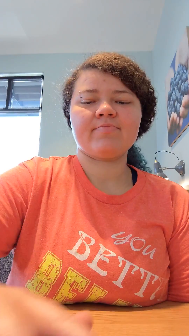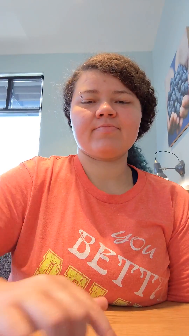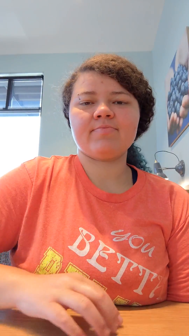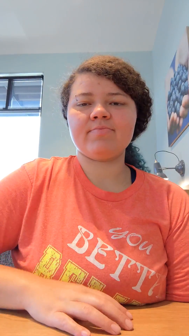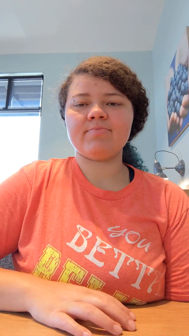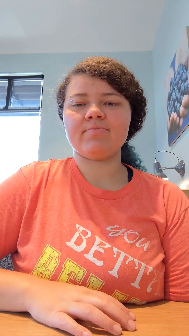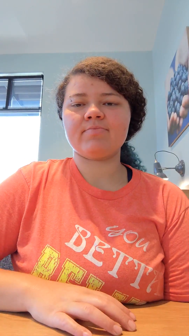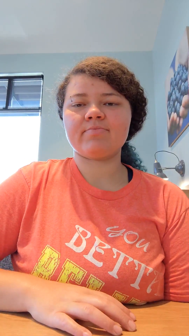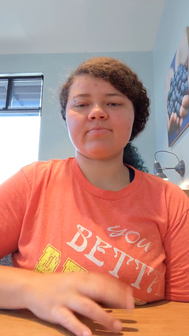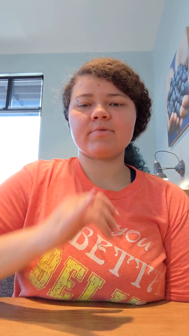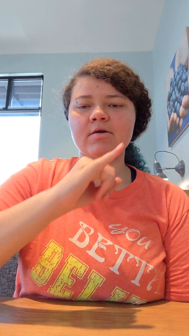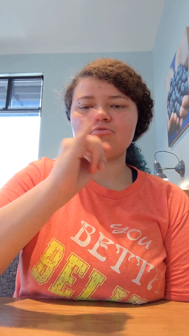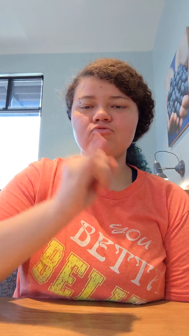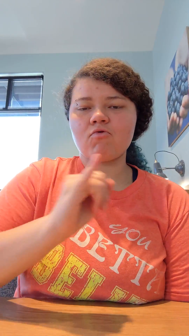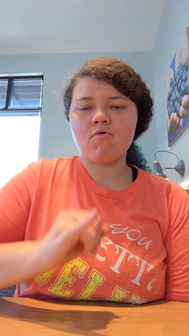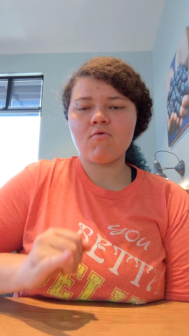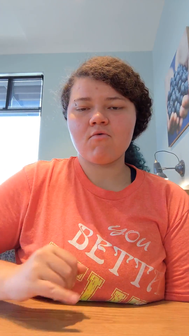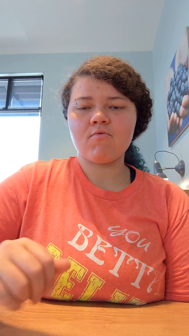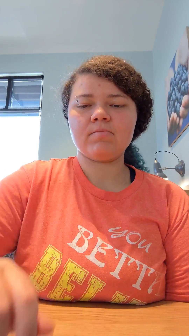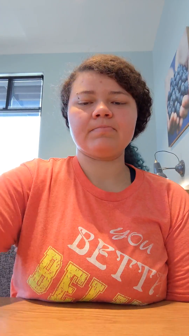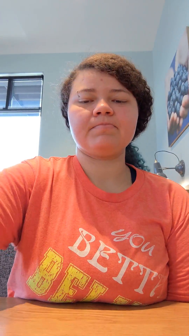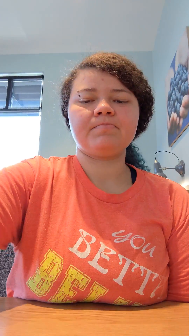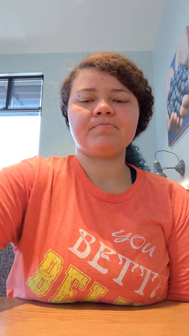draw